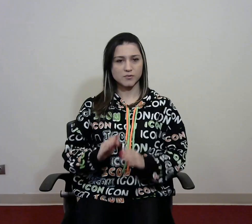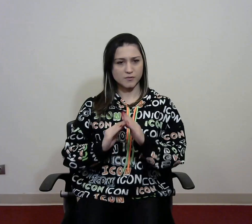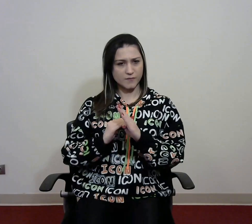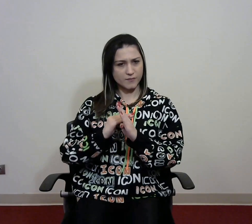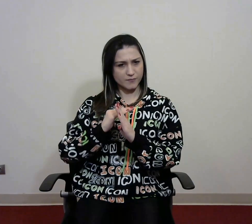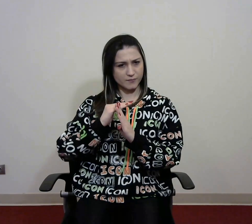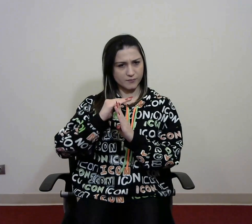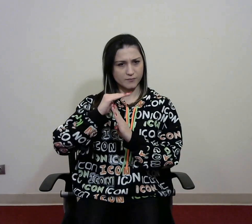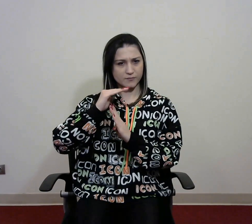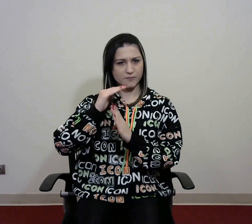uğur